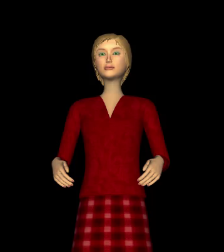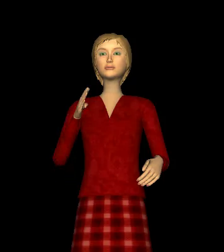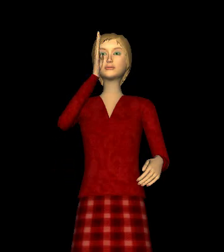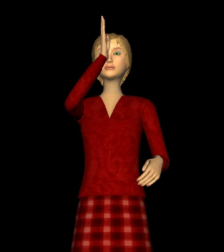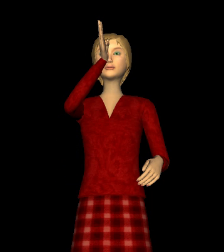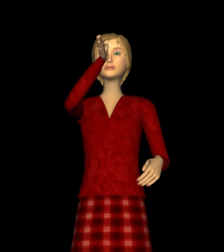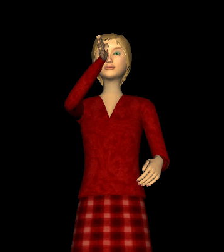اتجاه